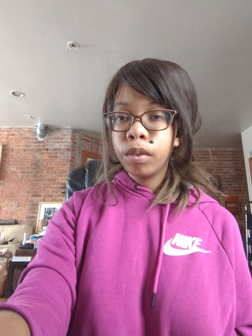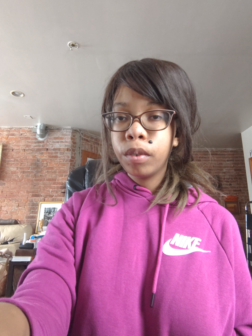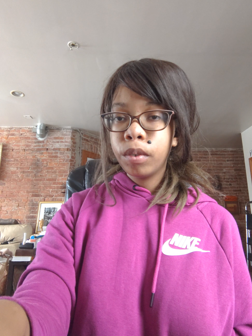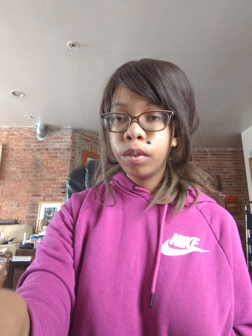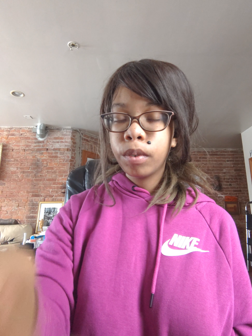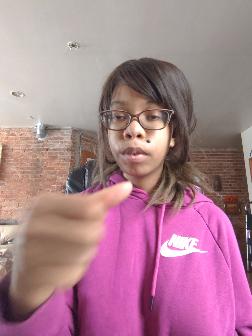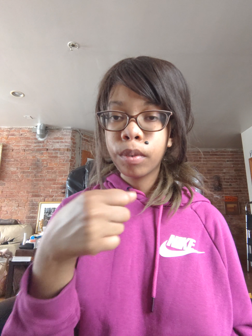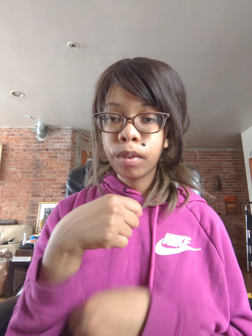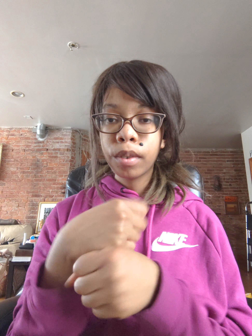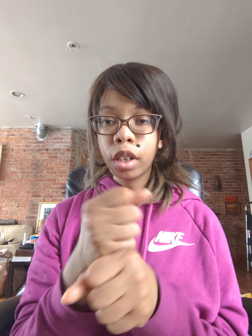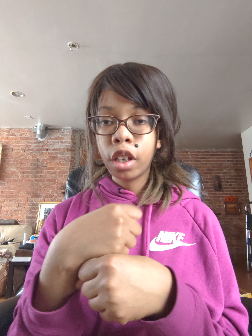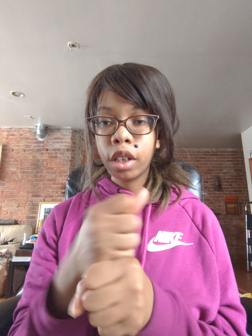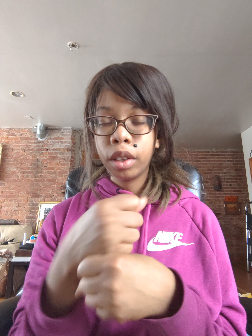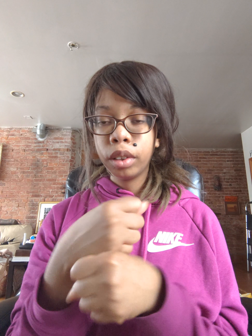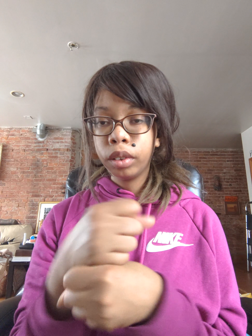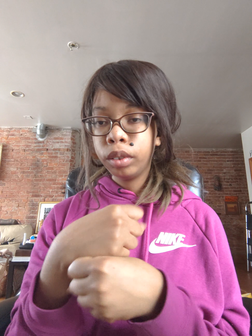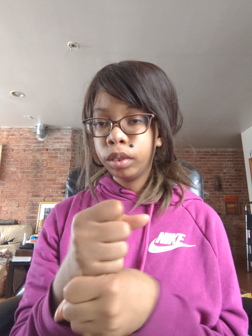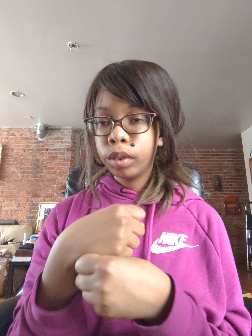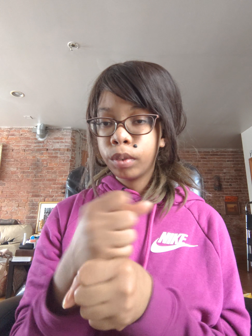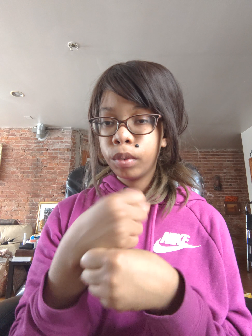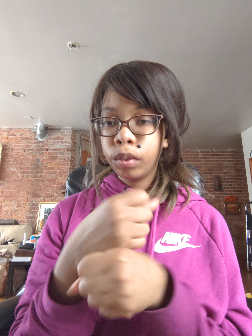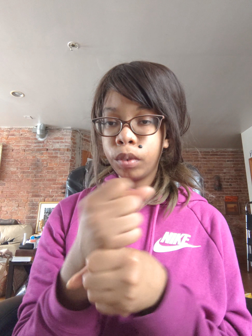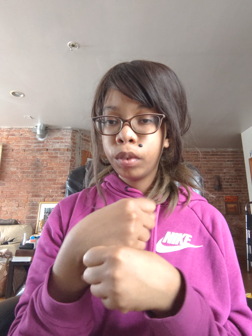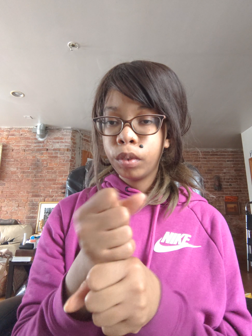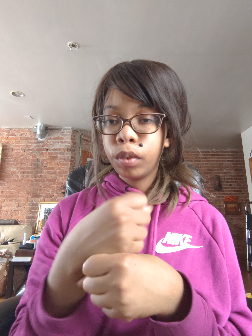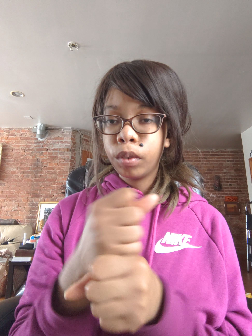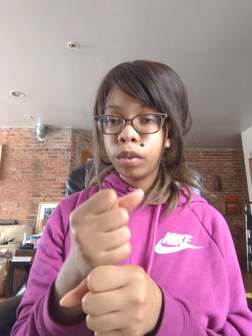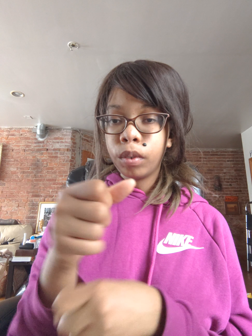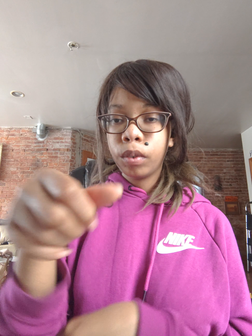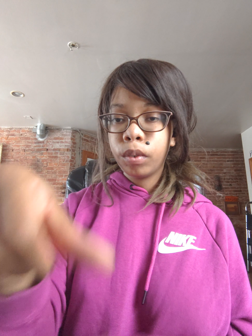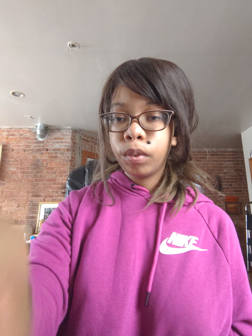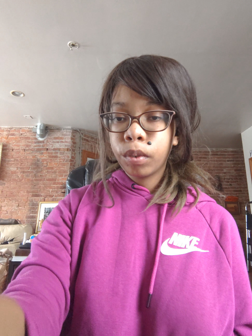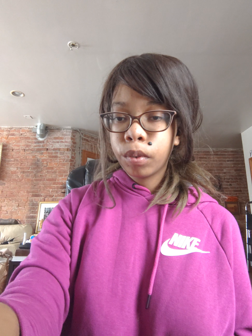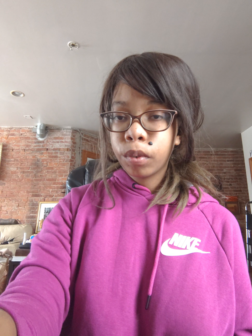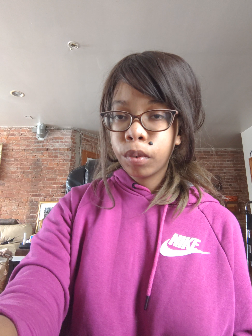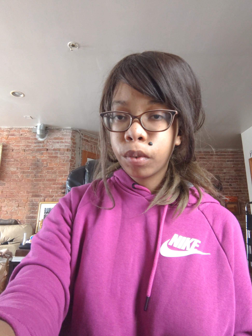make